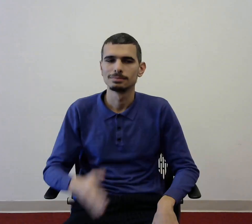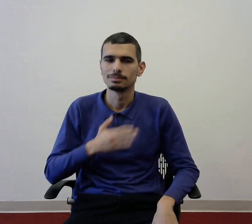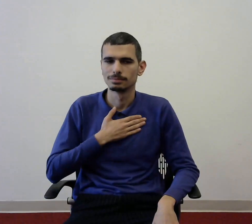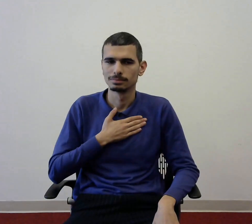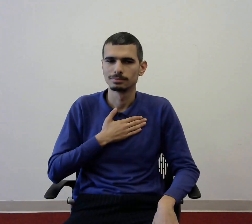mənim